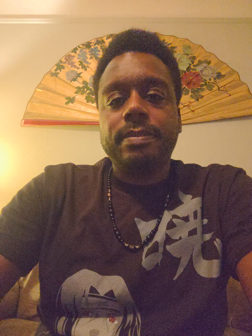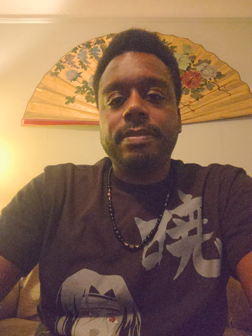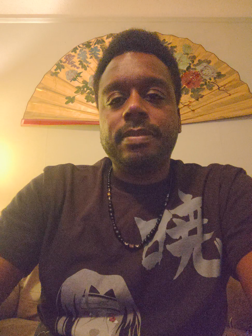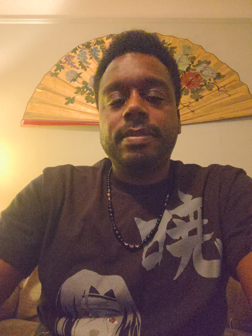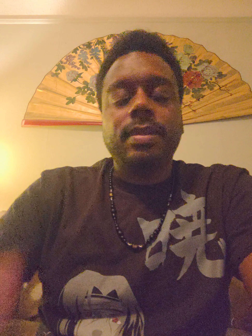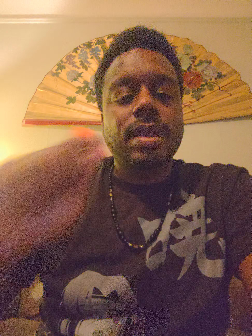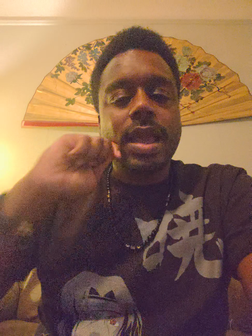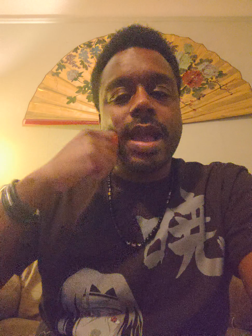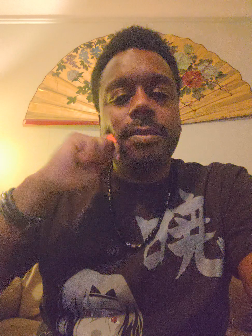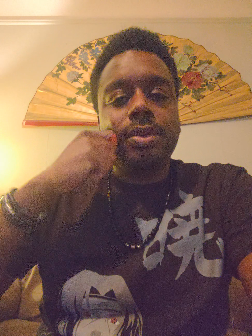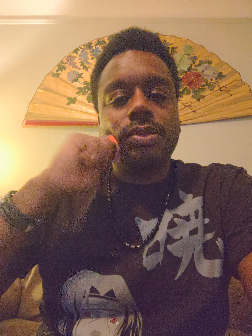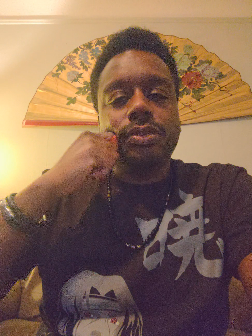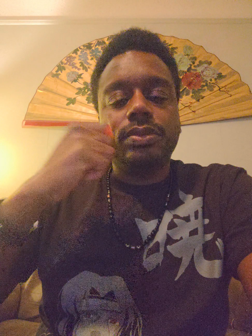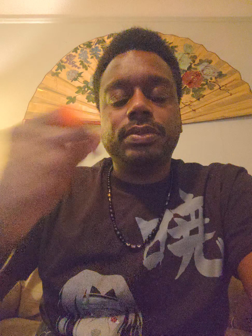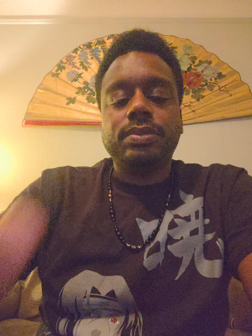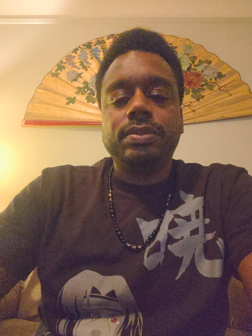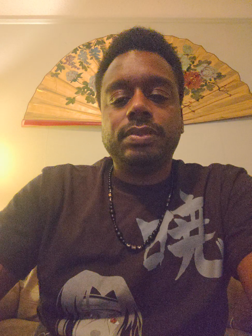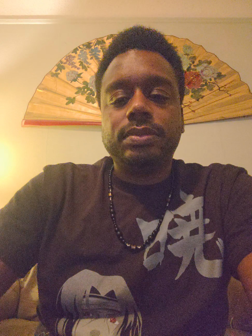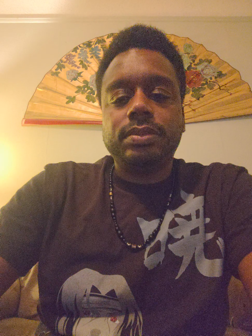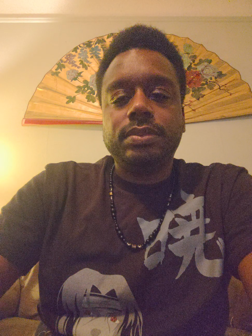apple